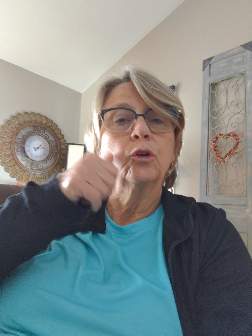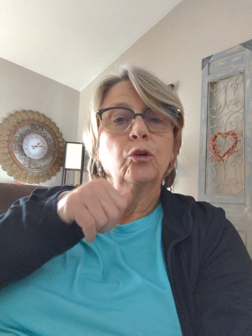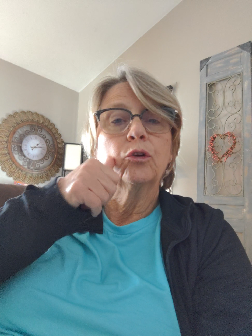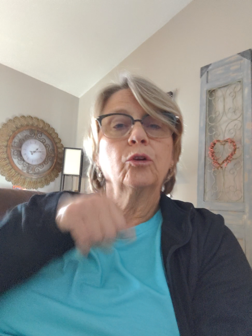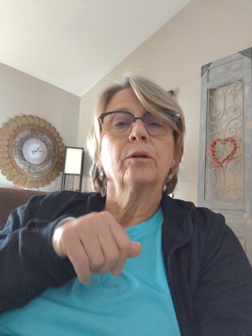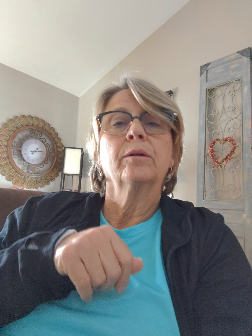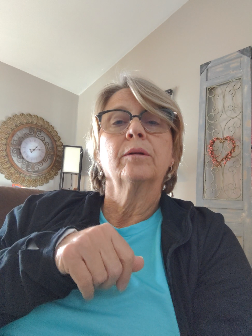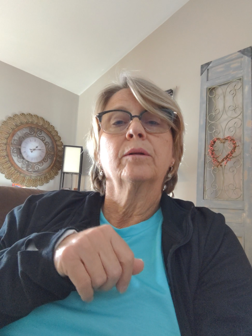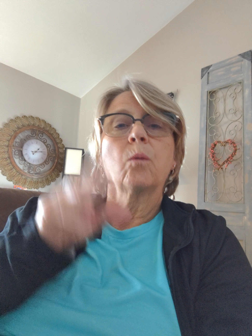girl